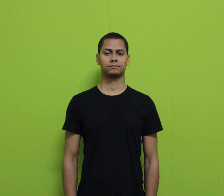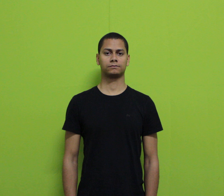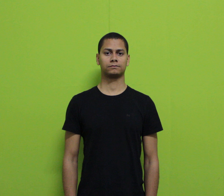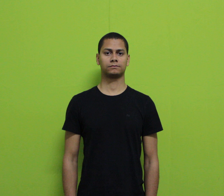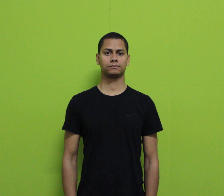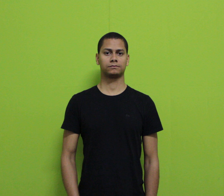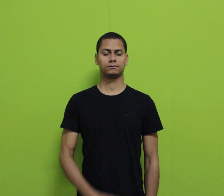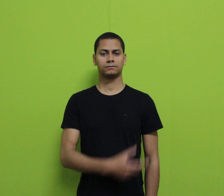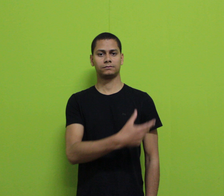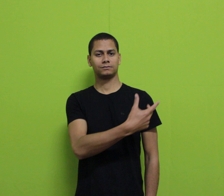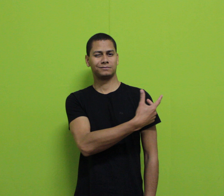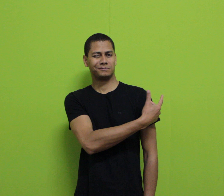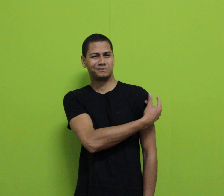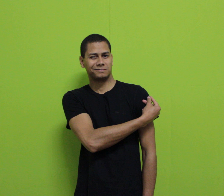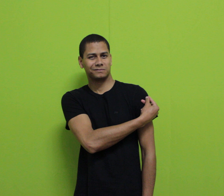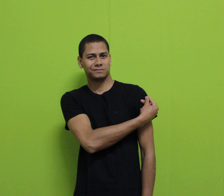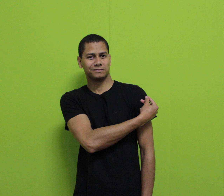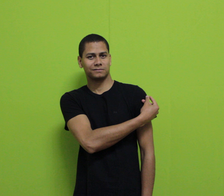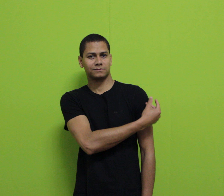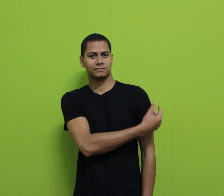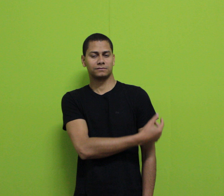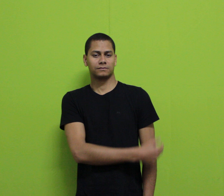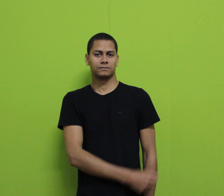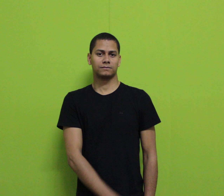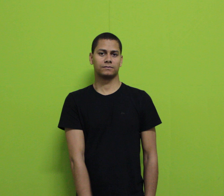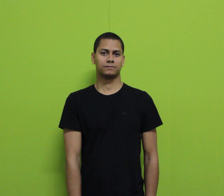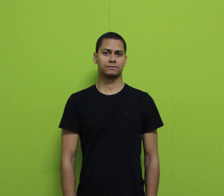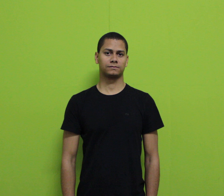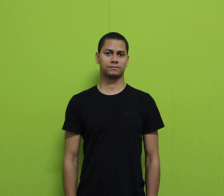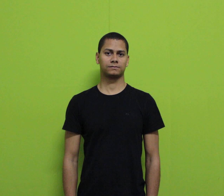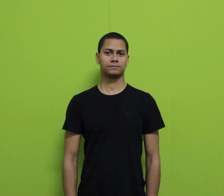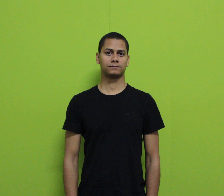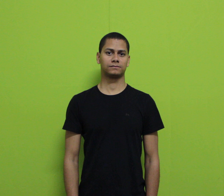vacina